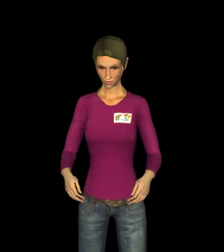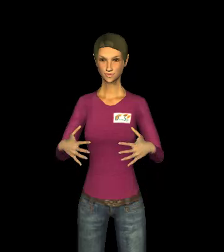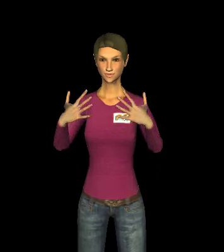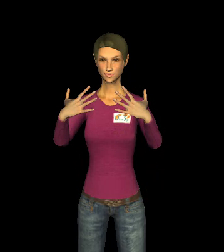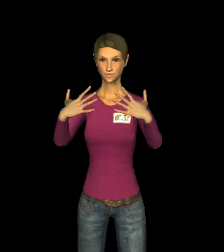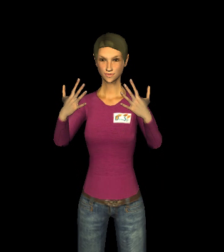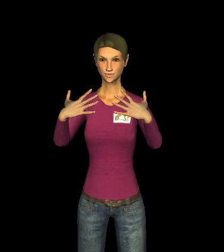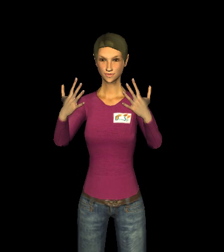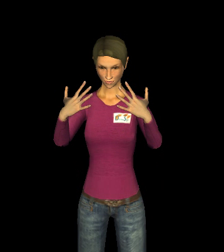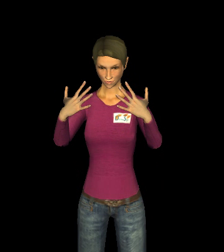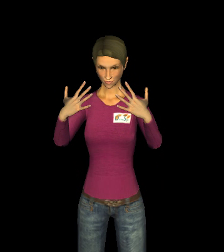هواء